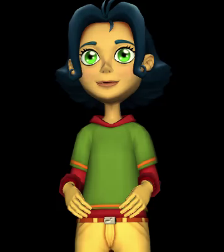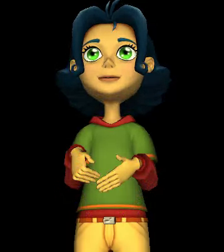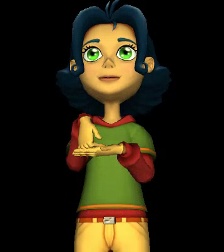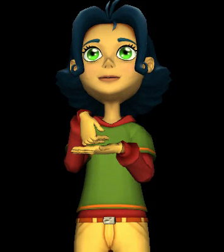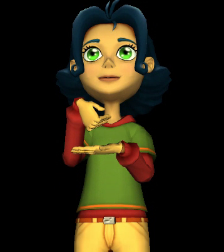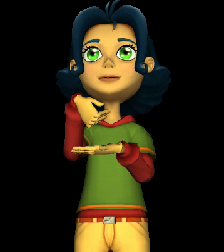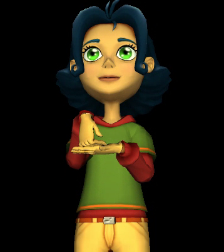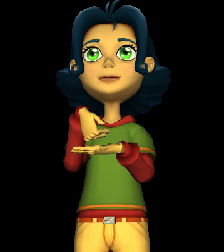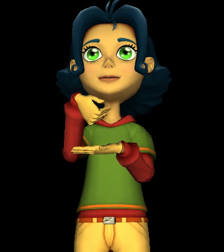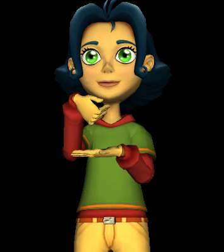حساء